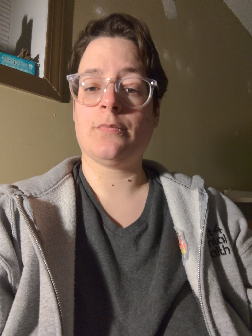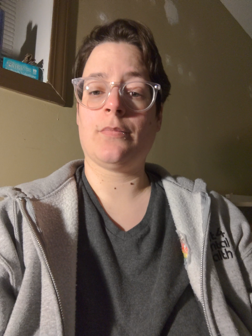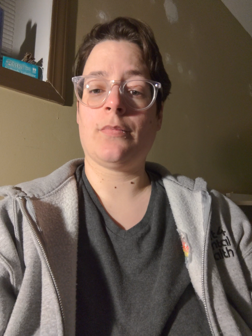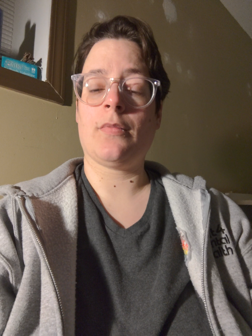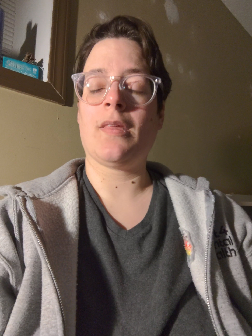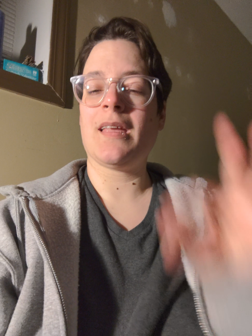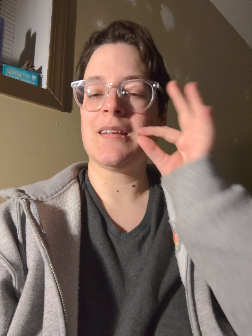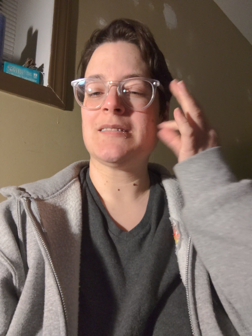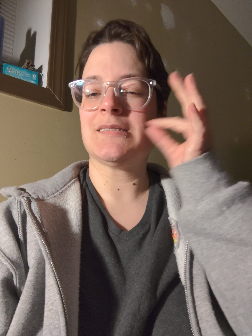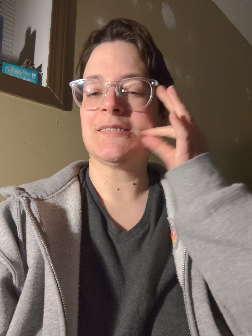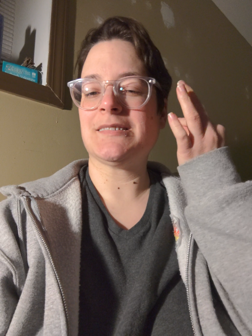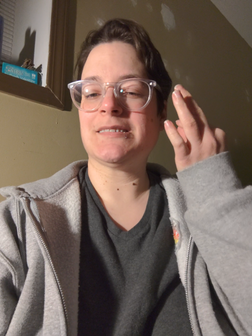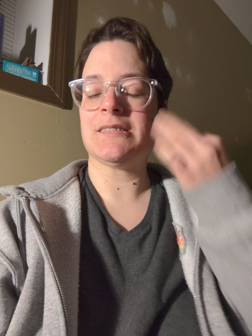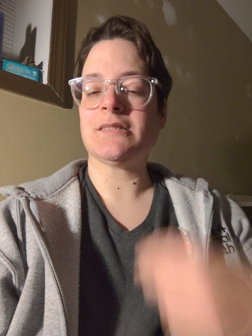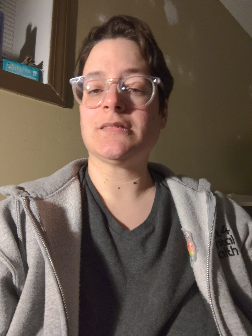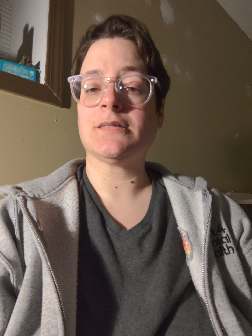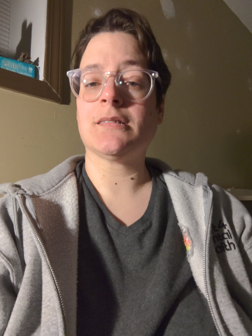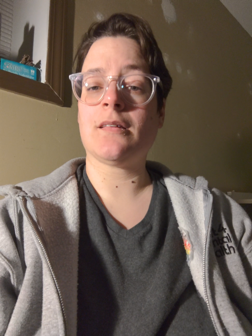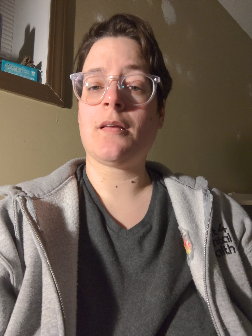cat